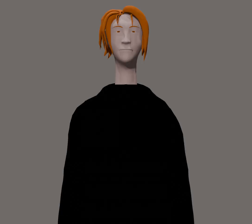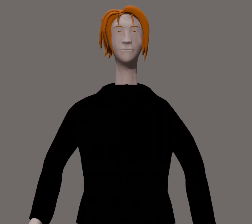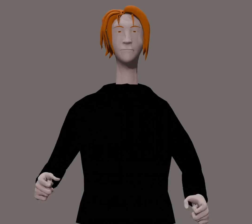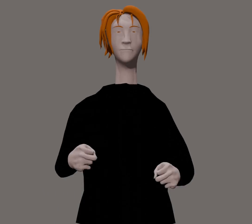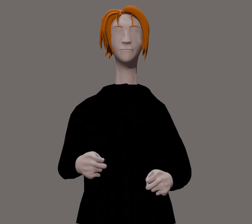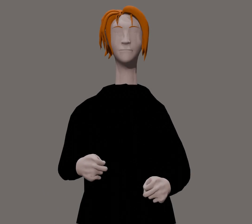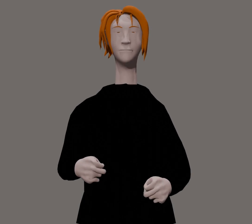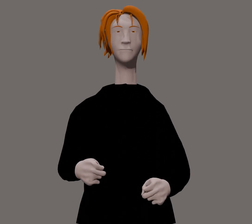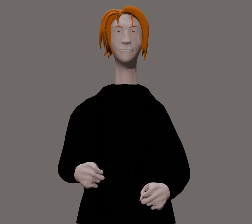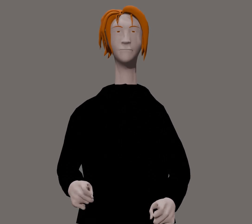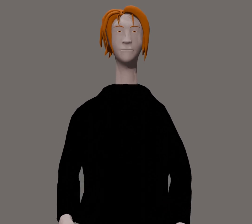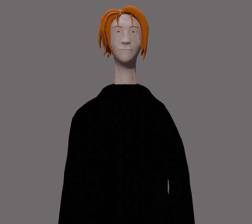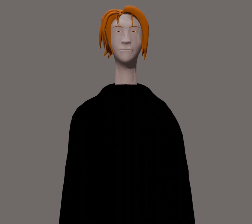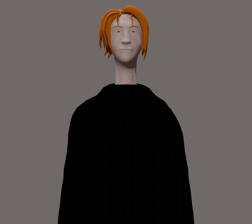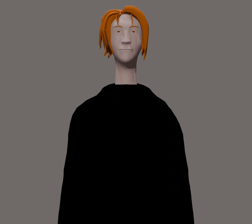Burly